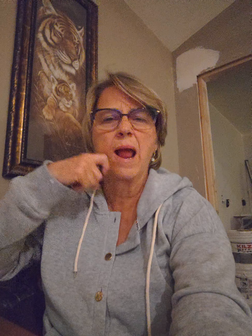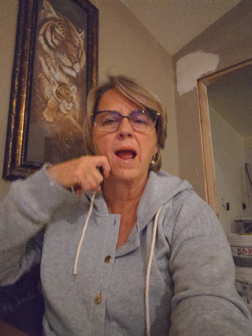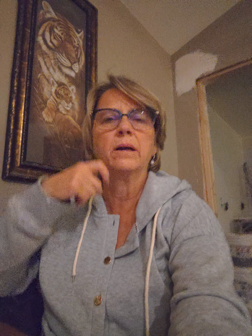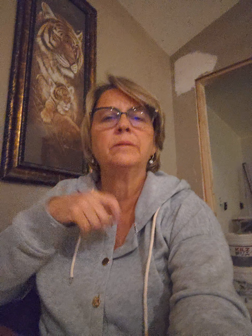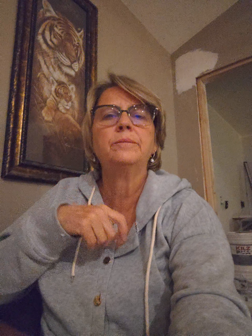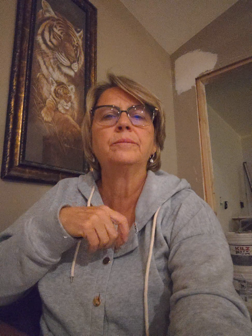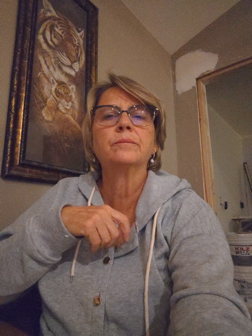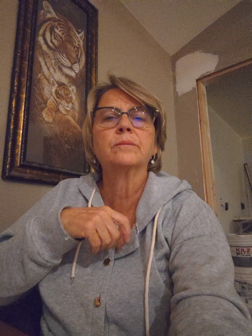dry